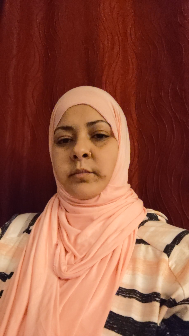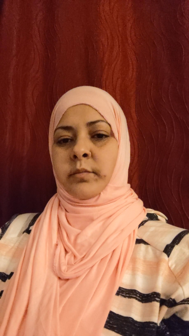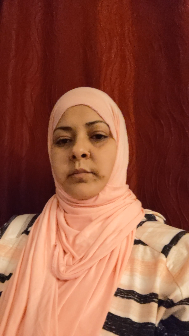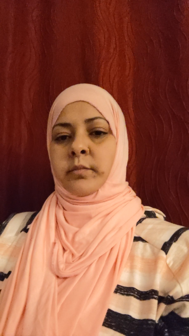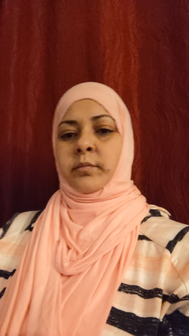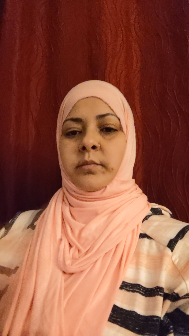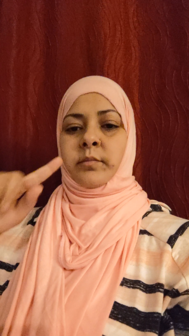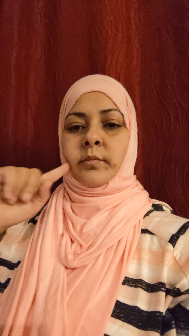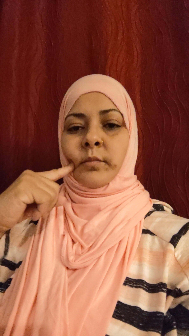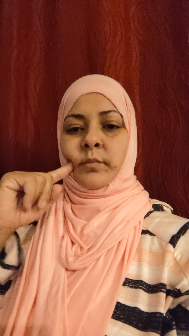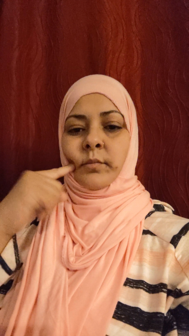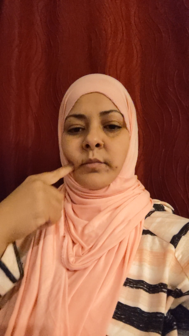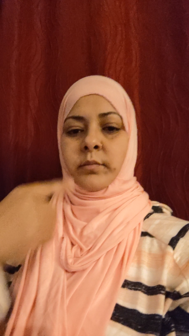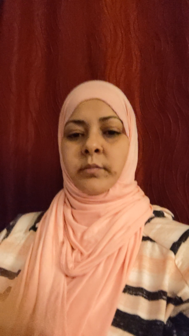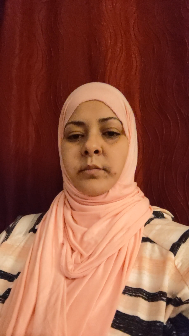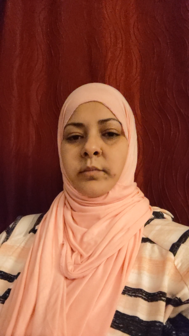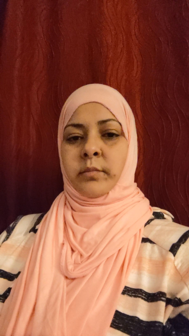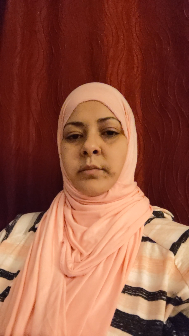candy